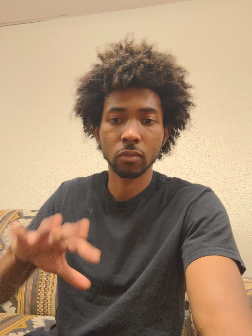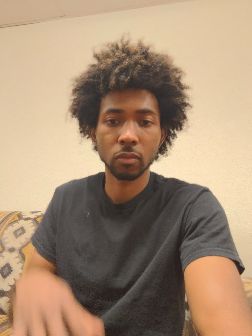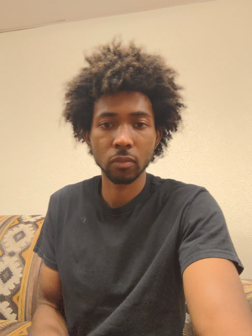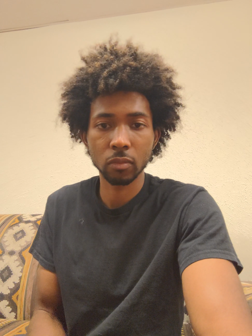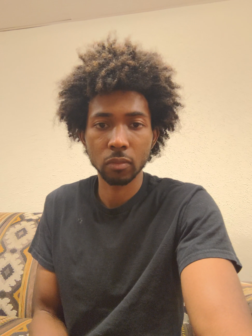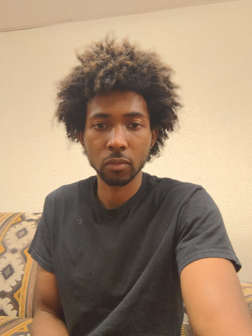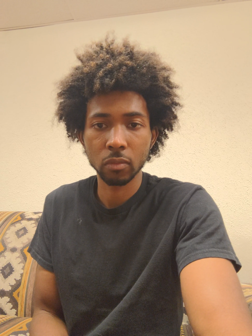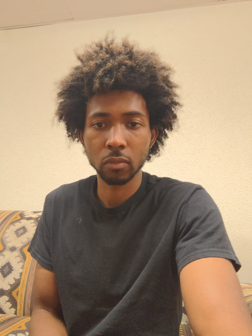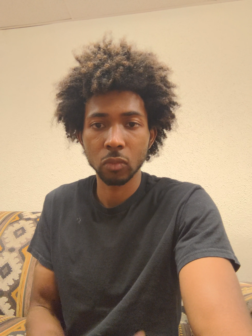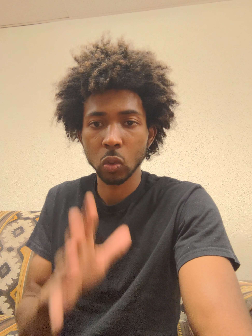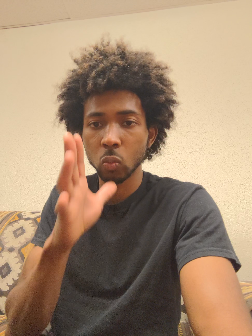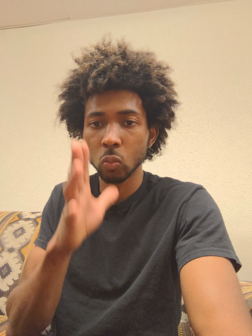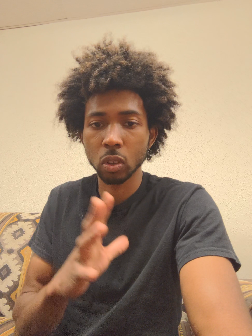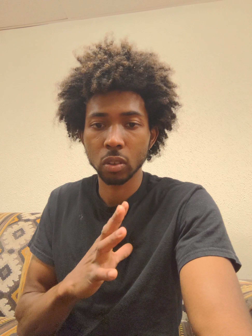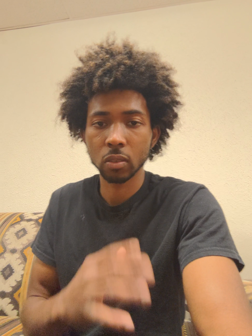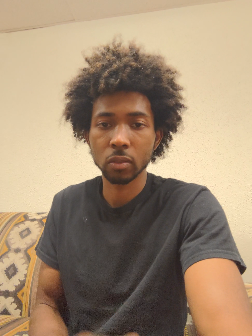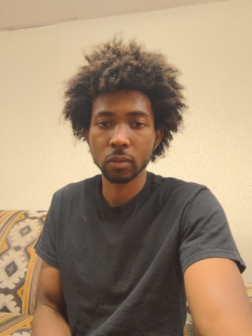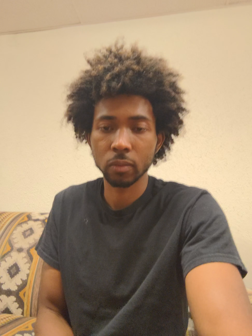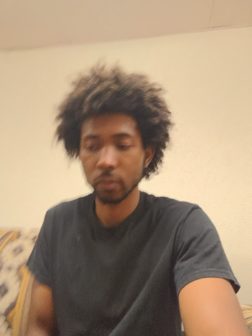lady